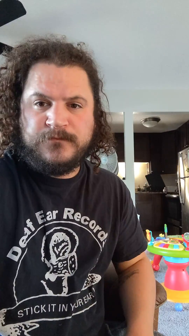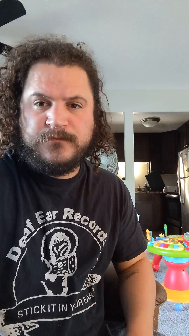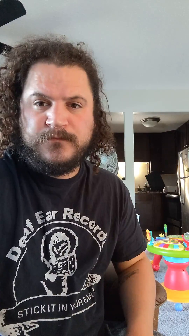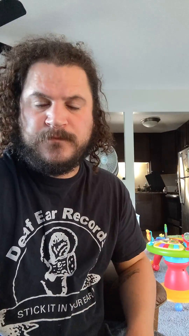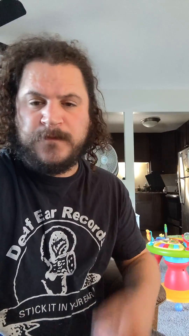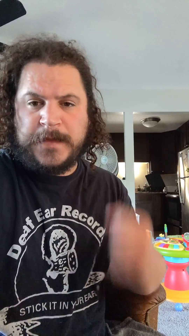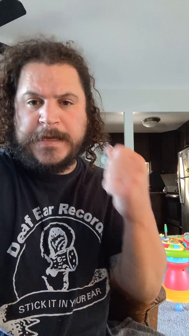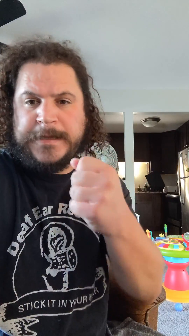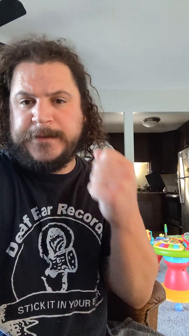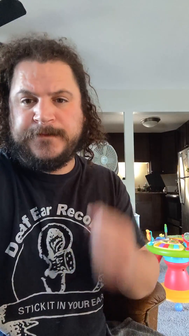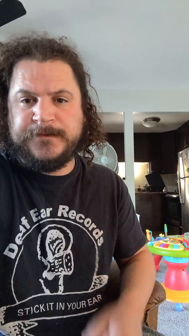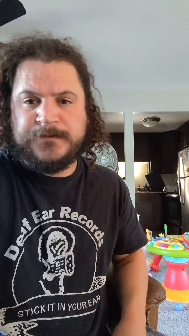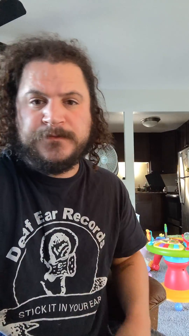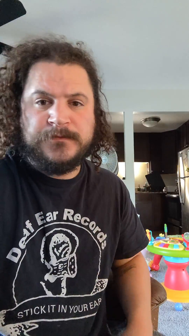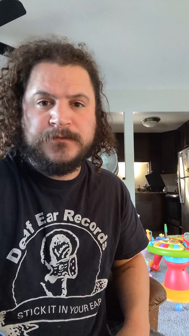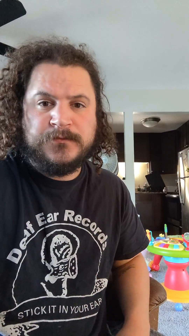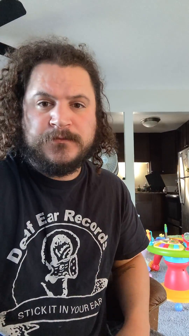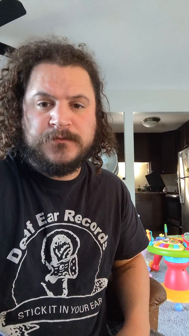hit